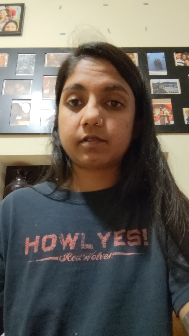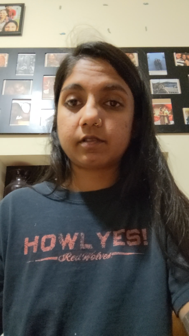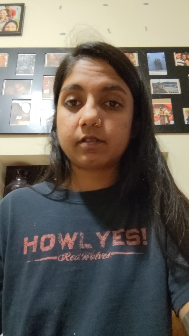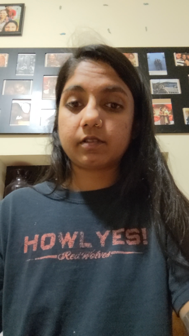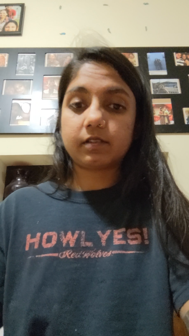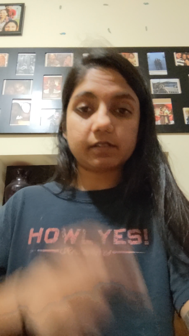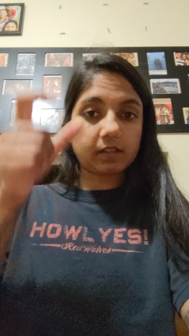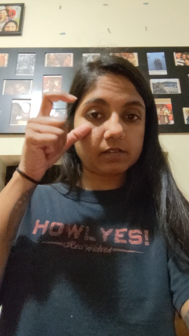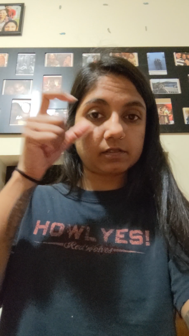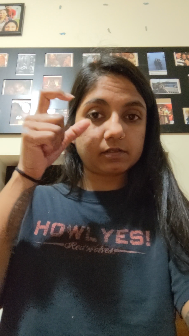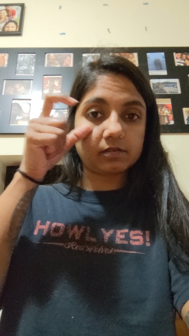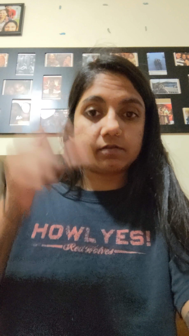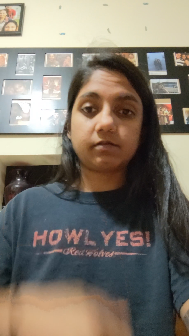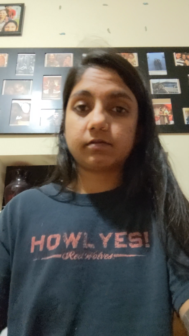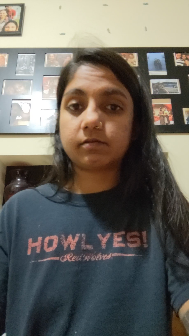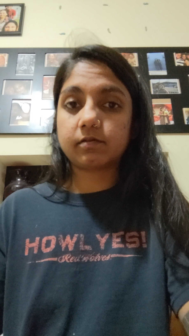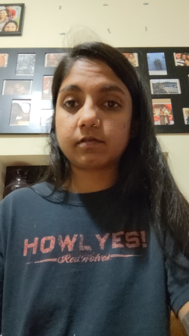glasses